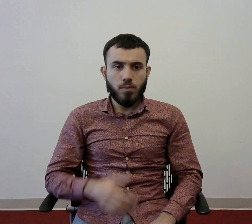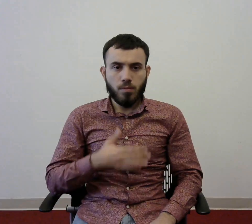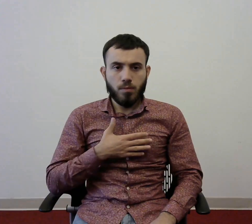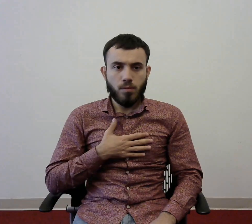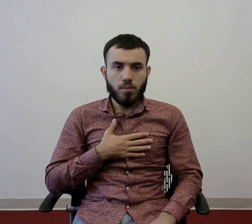mən